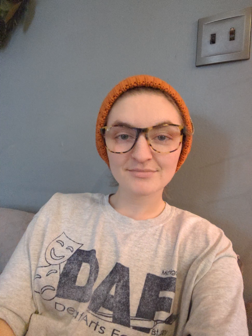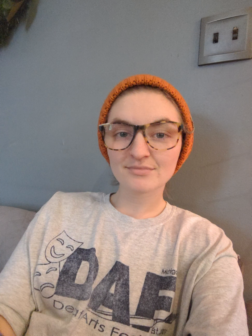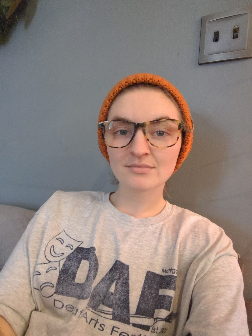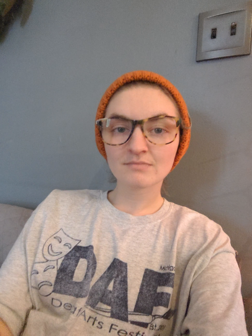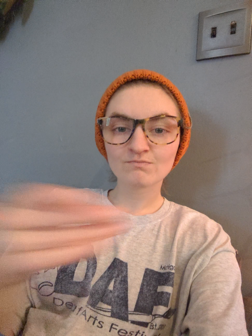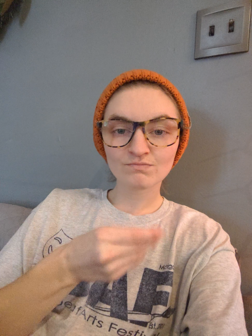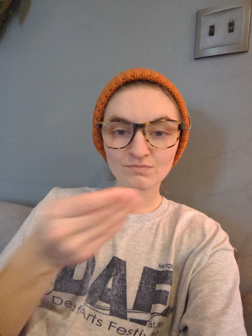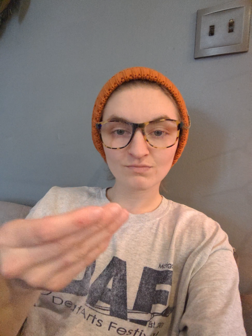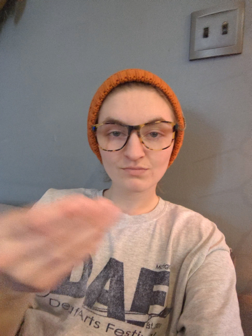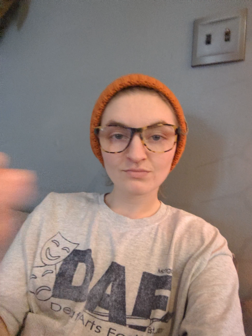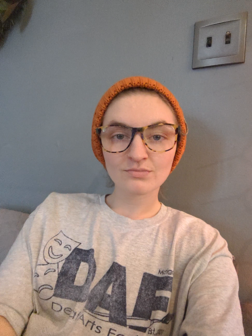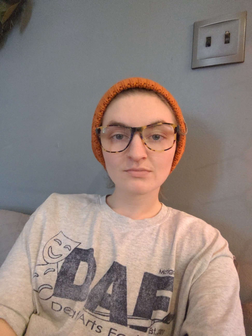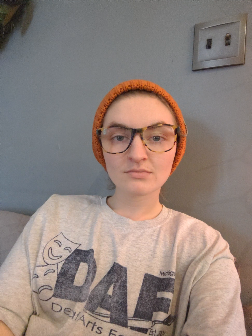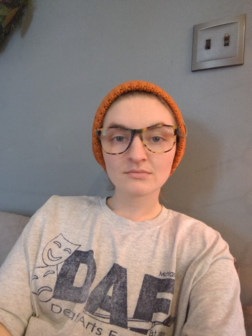give